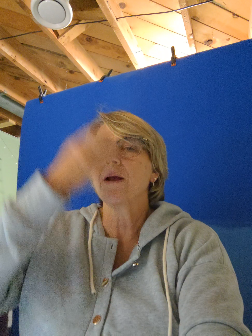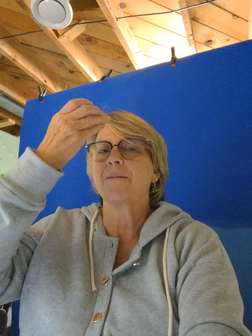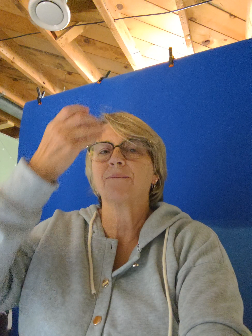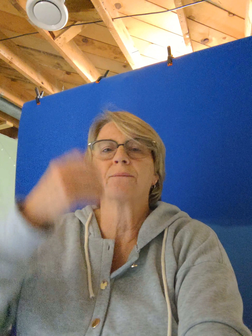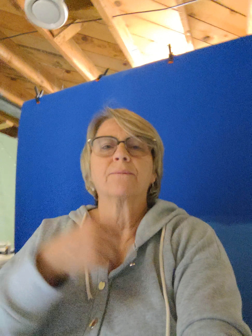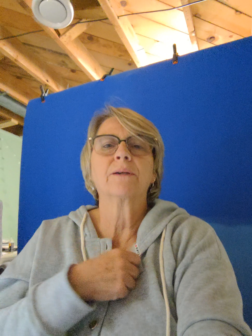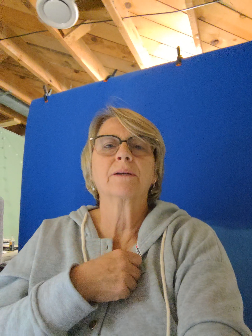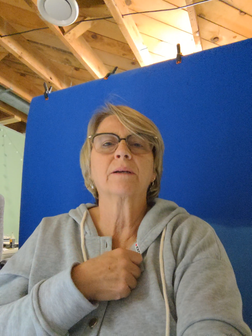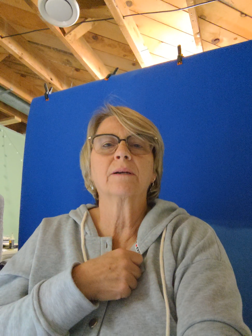giraffe